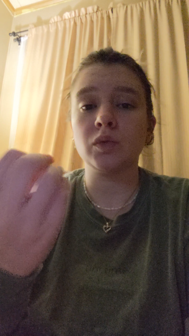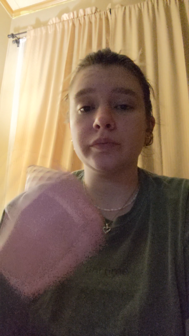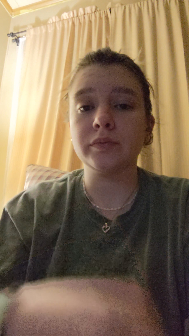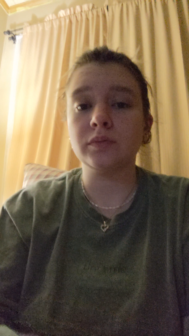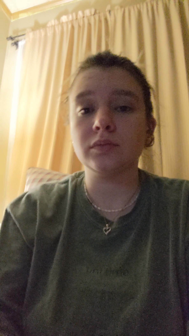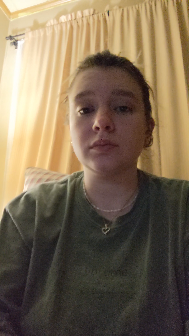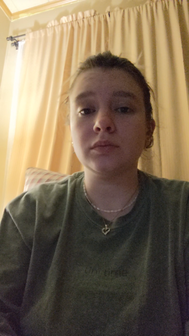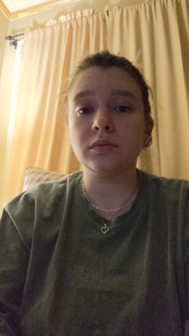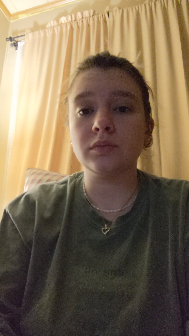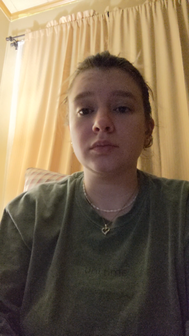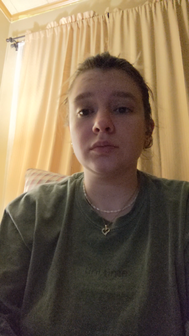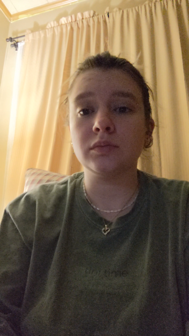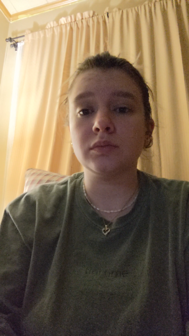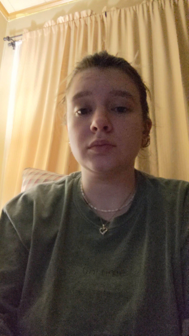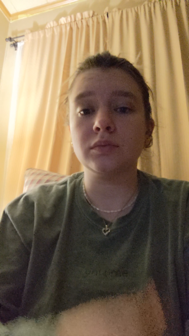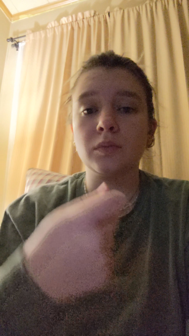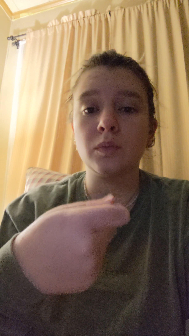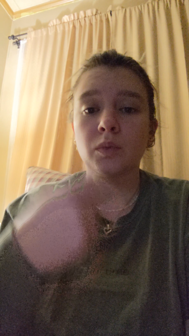pull